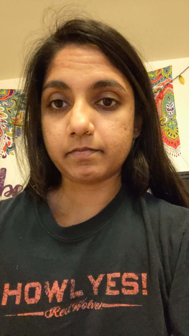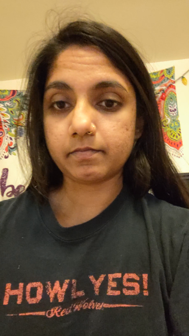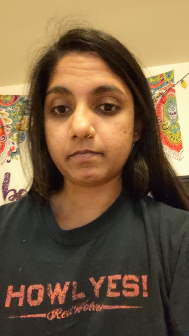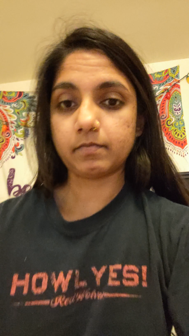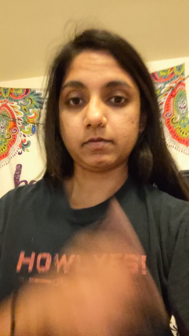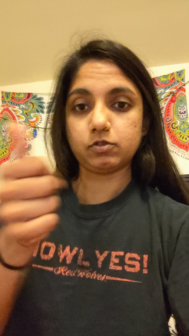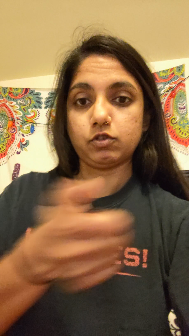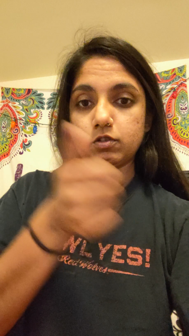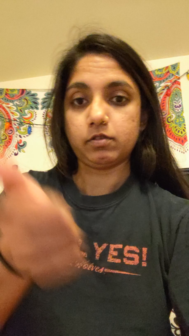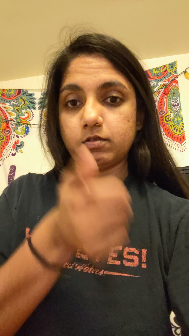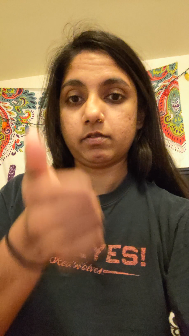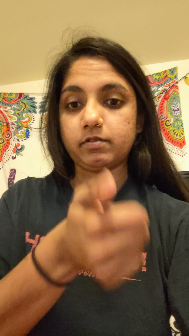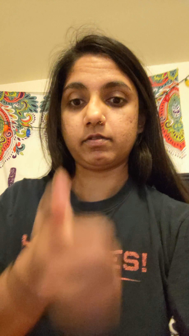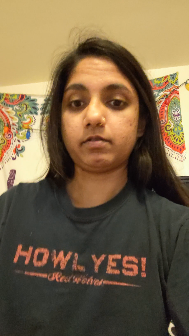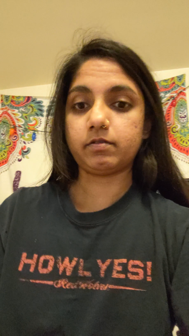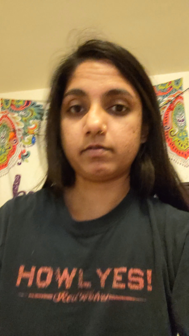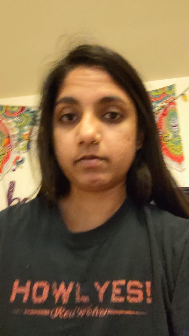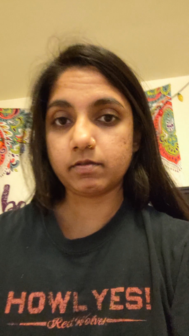chase